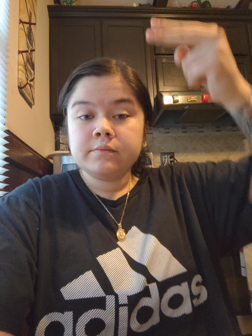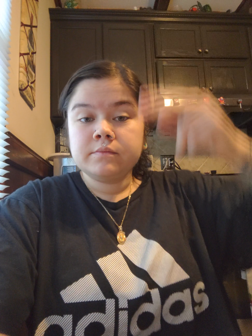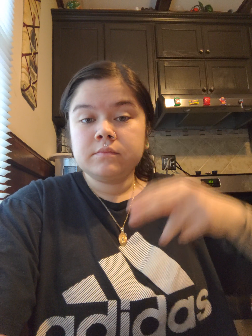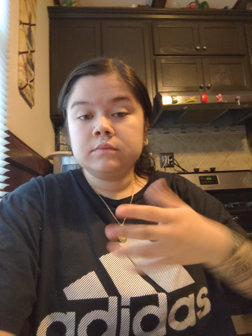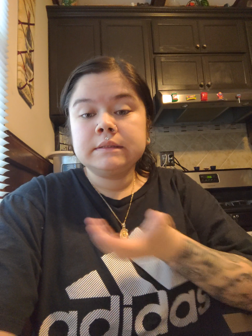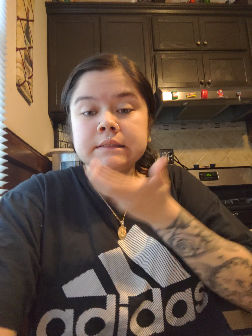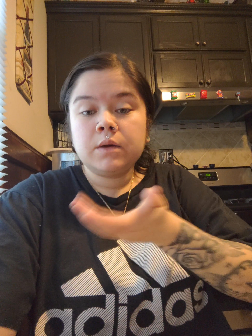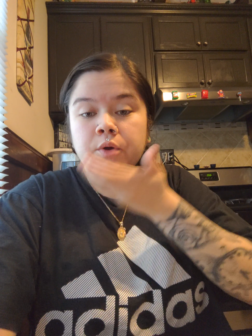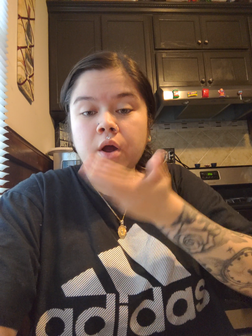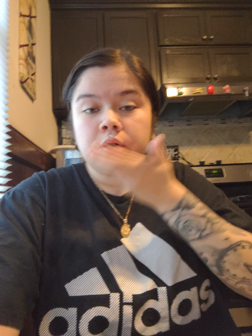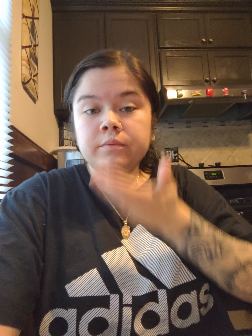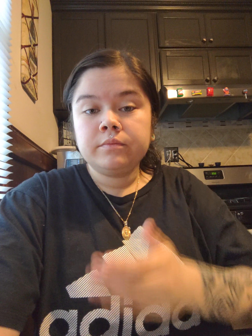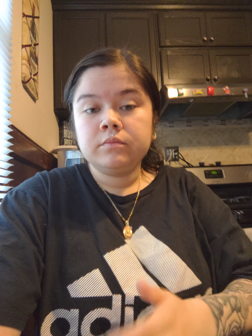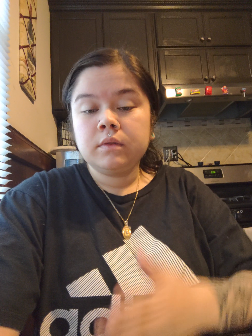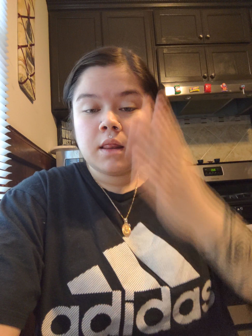cereal